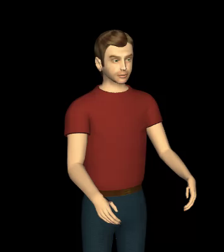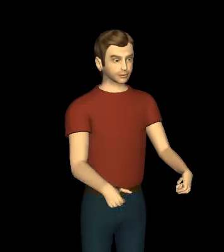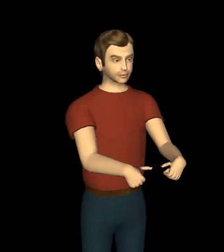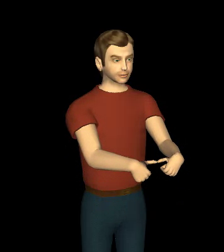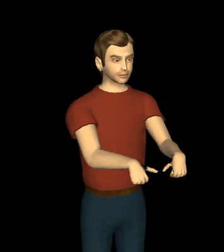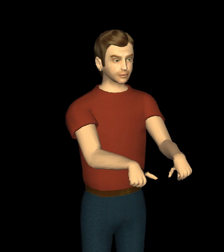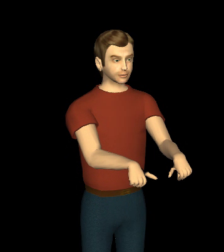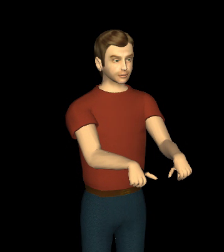يبقى